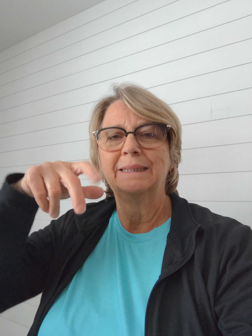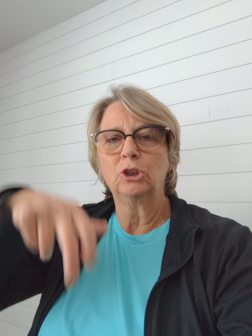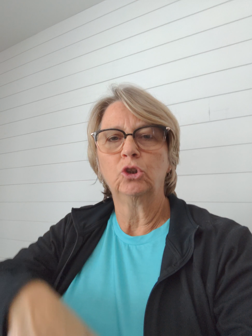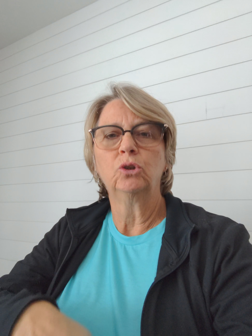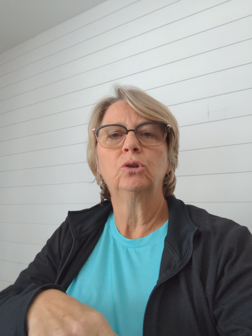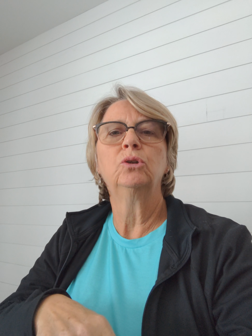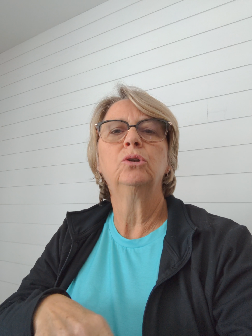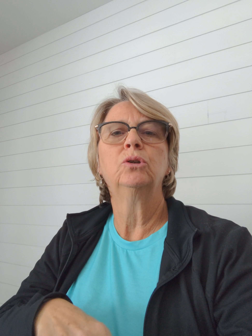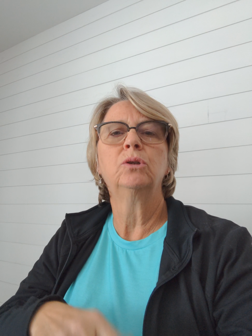stairs